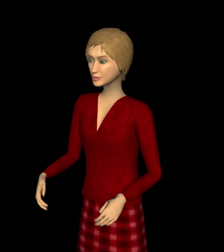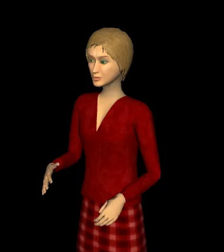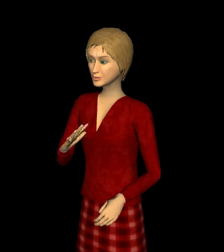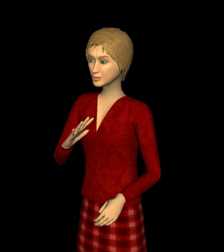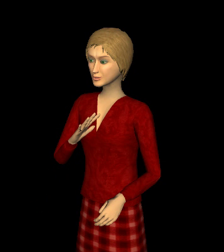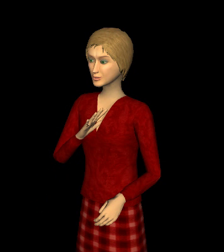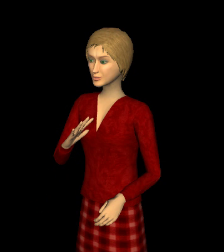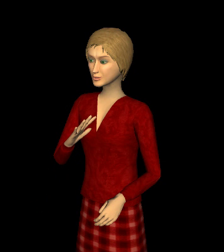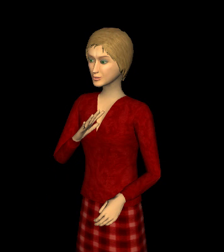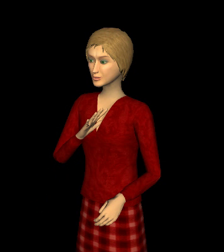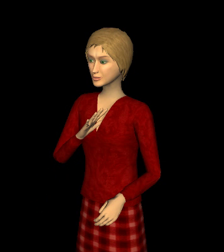يمتلك